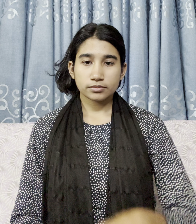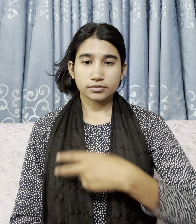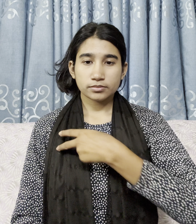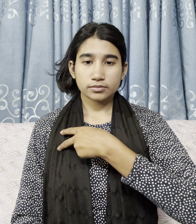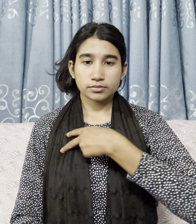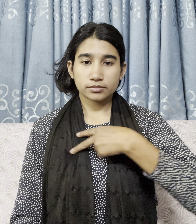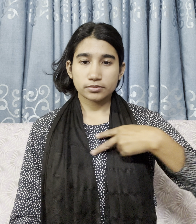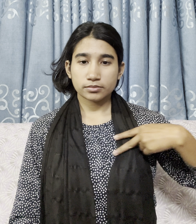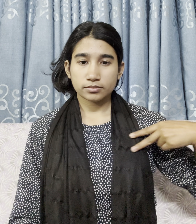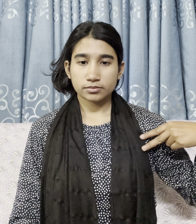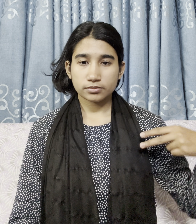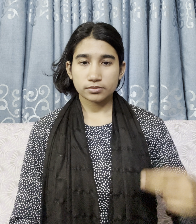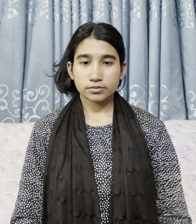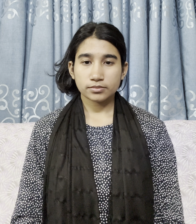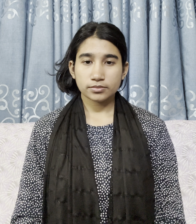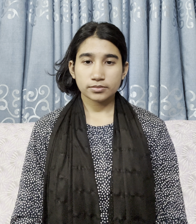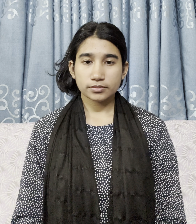নাম